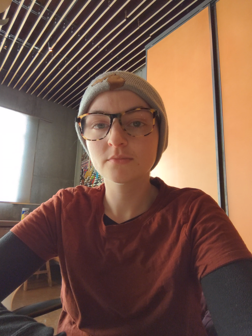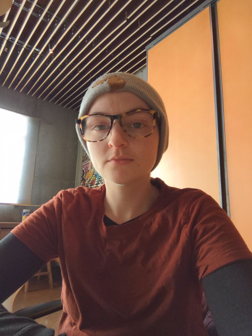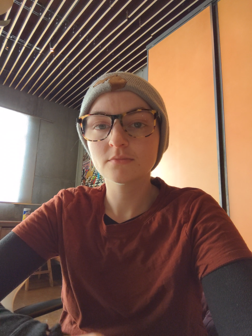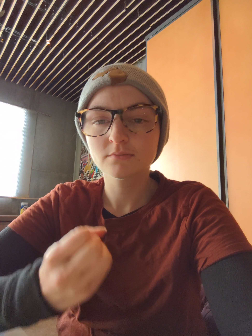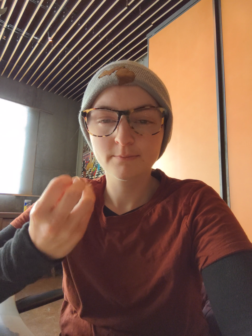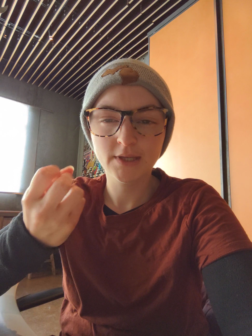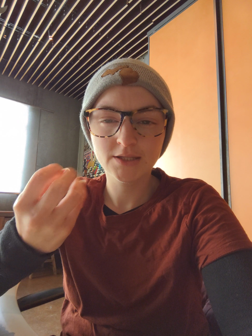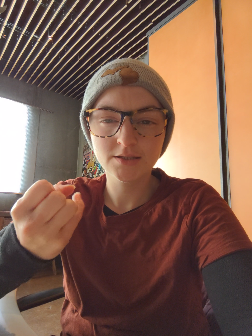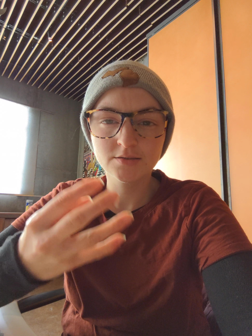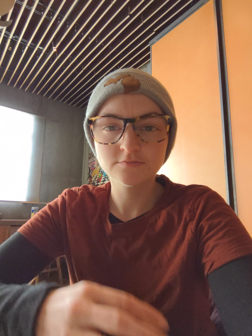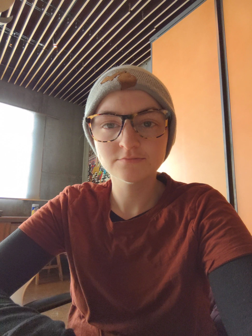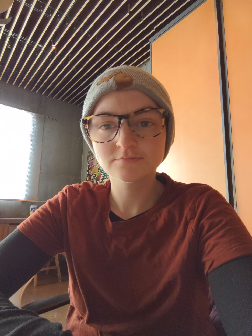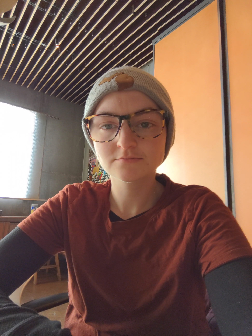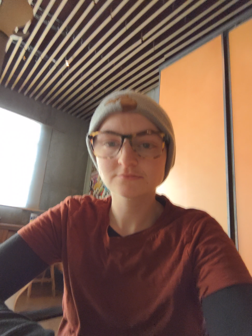many